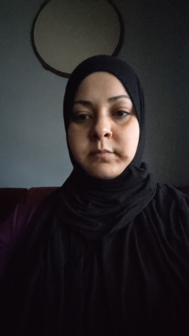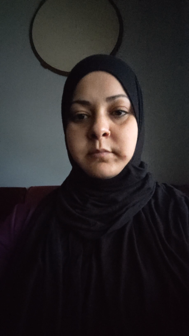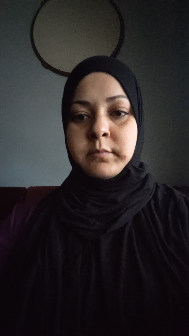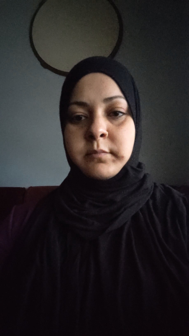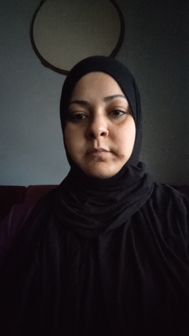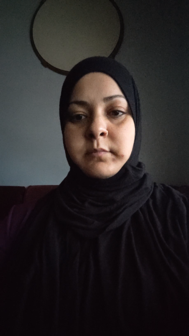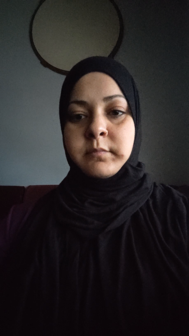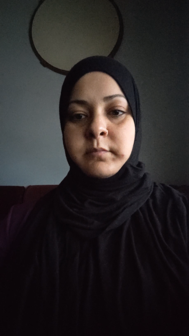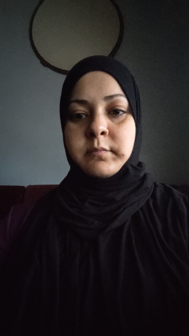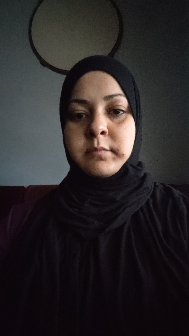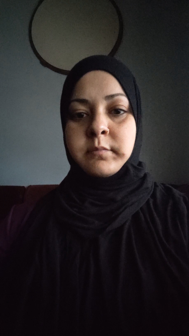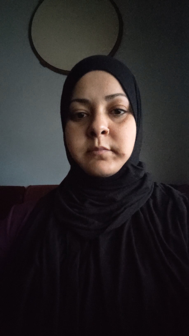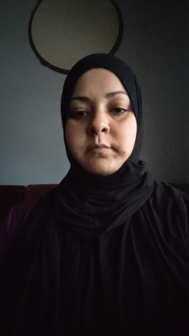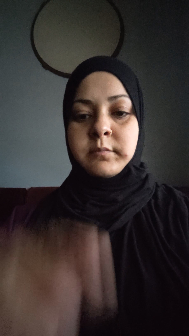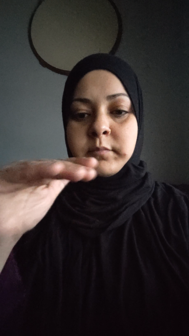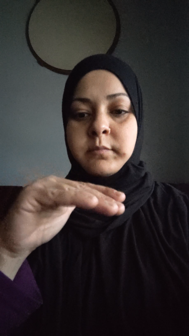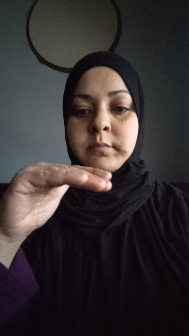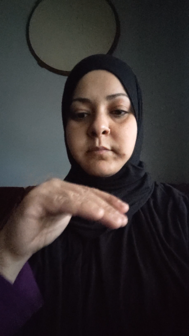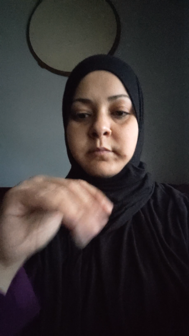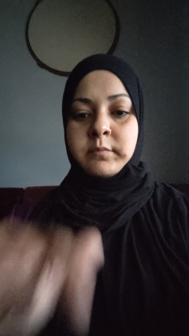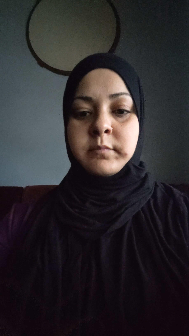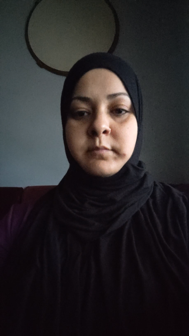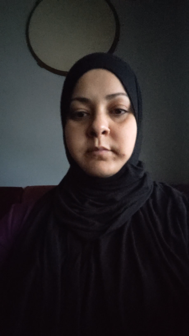doctor